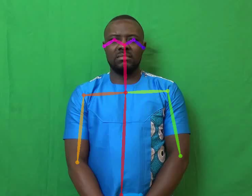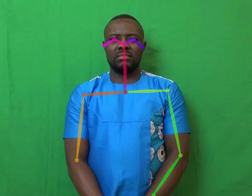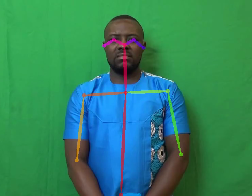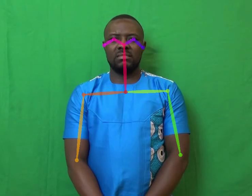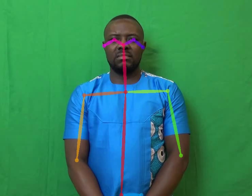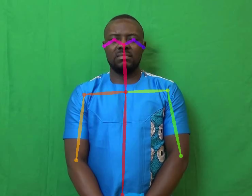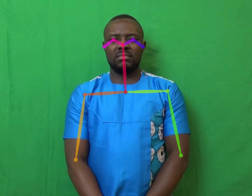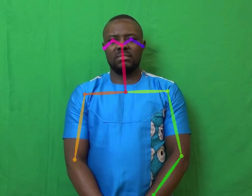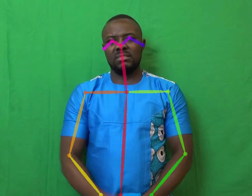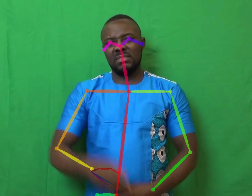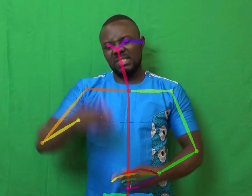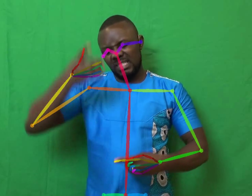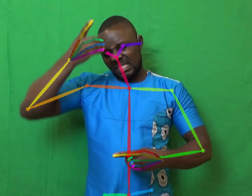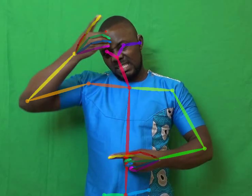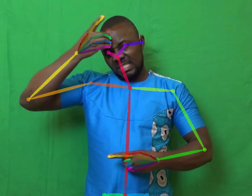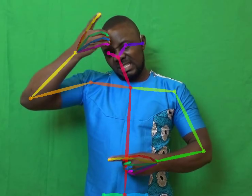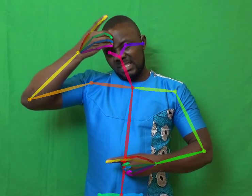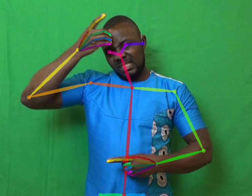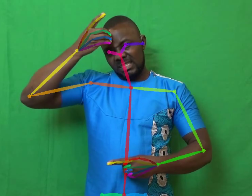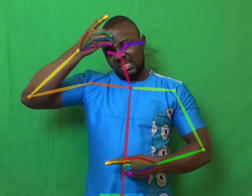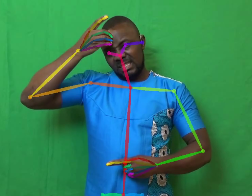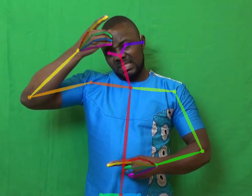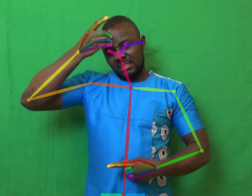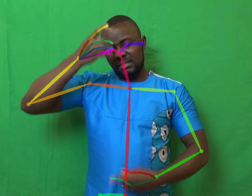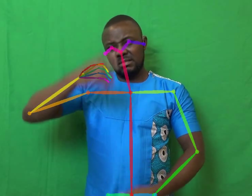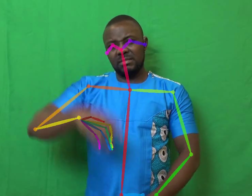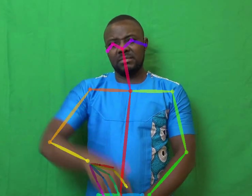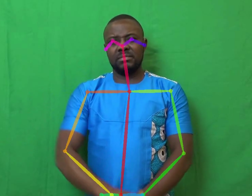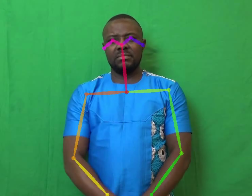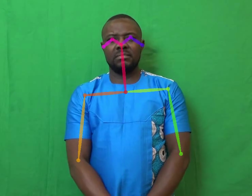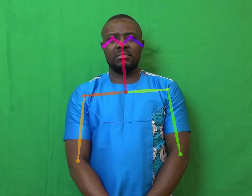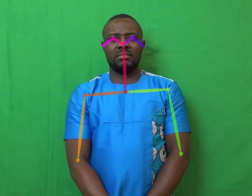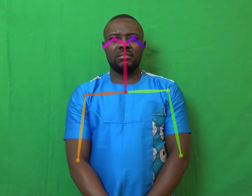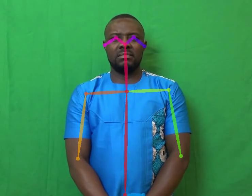disease